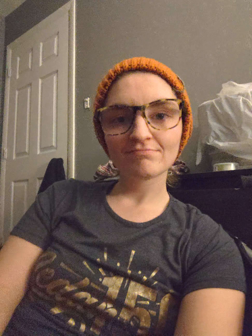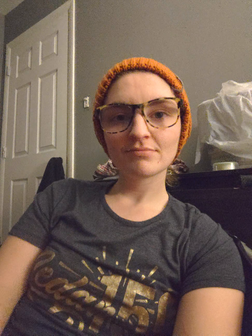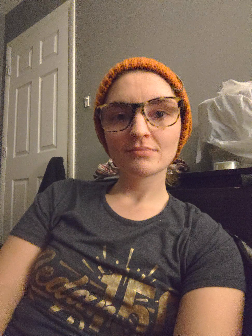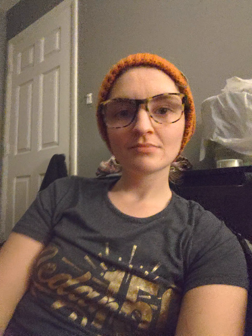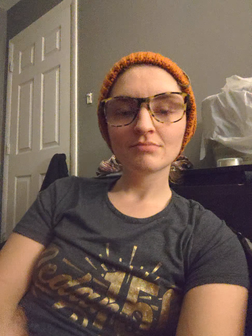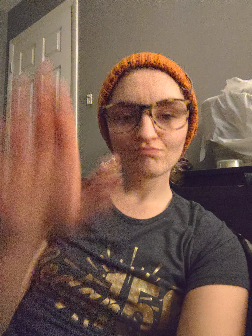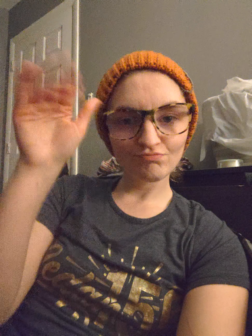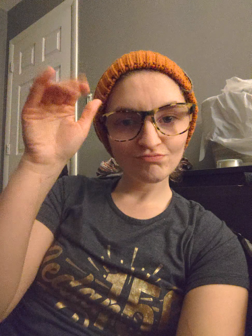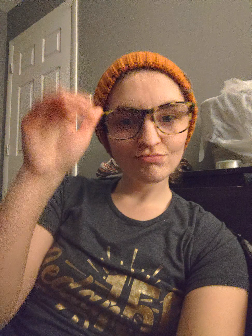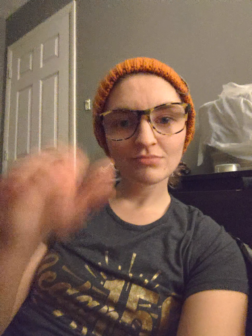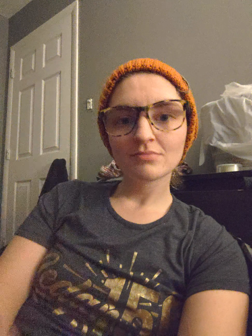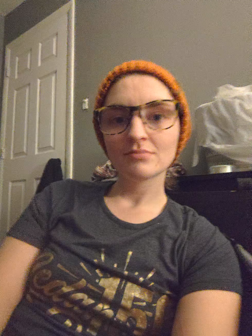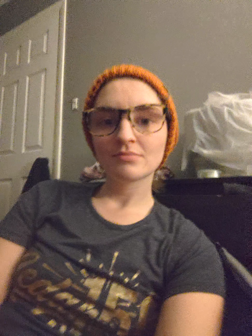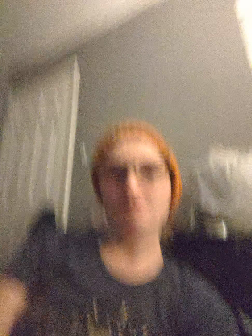donkey